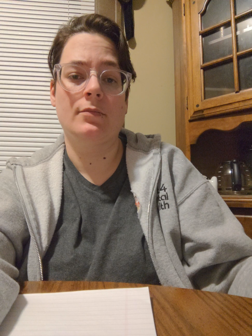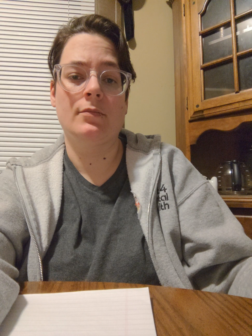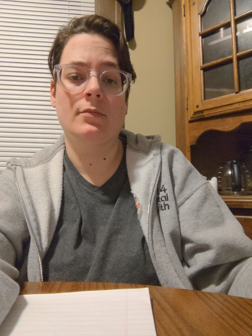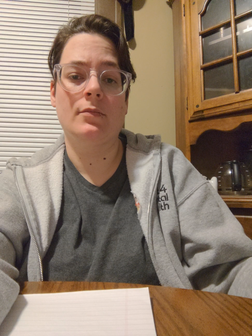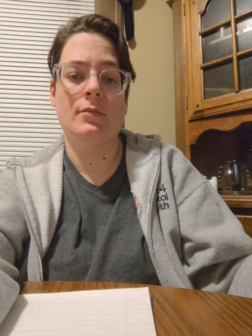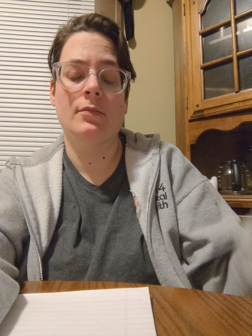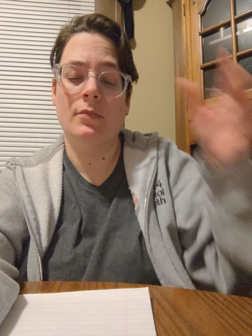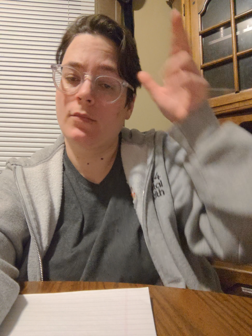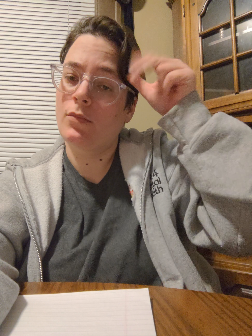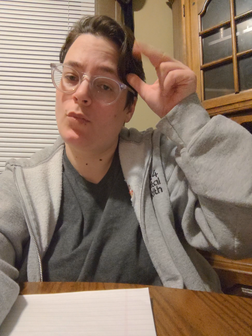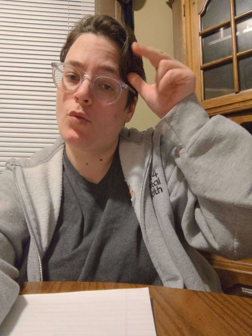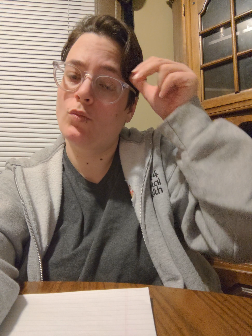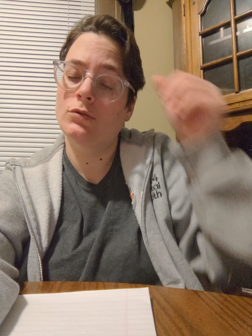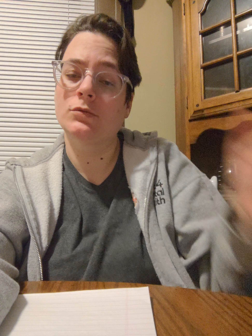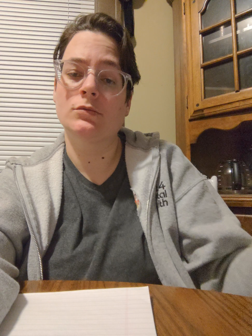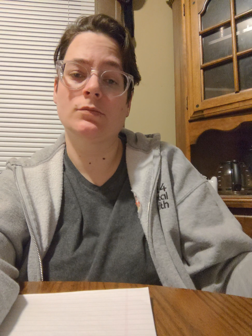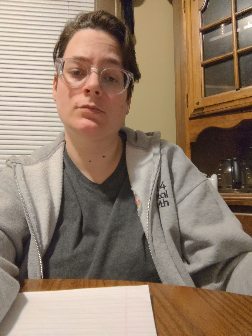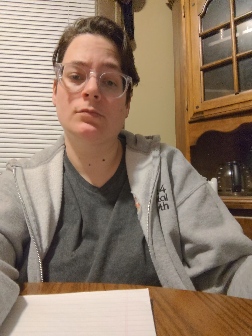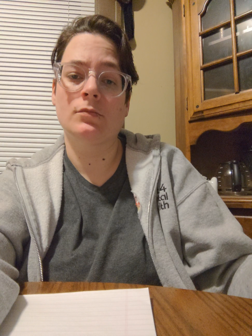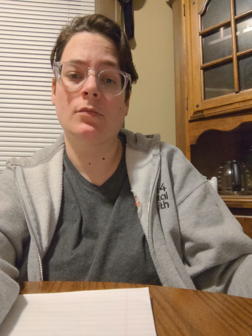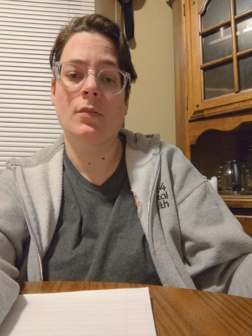horse